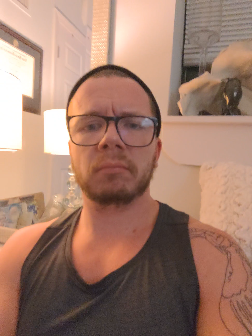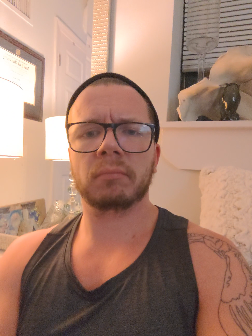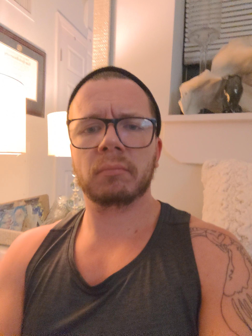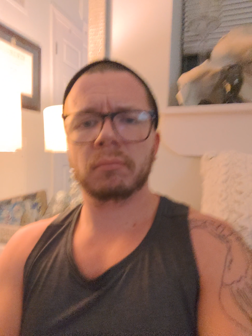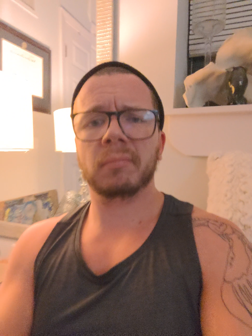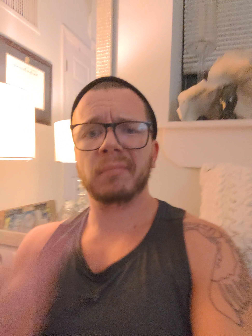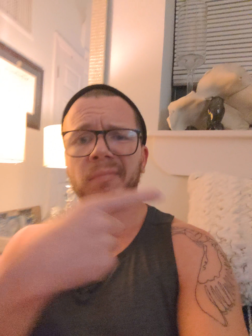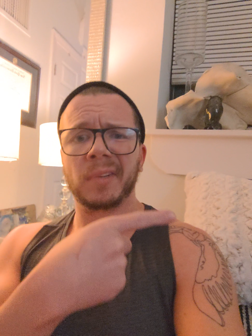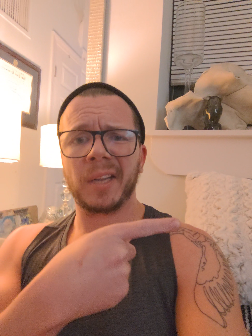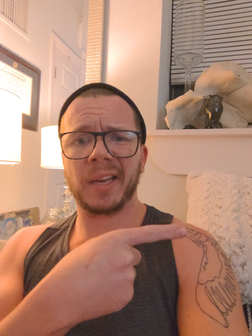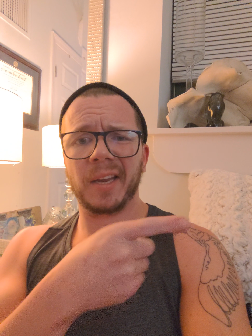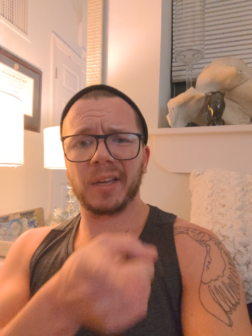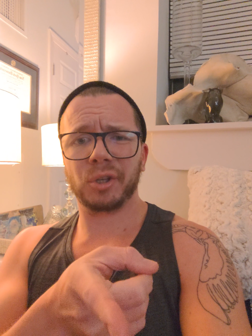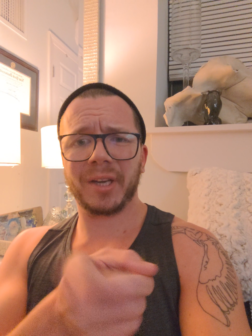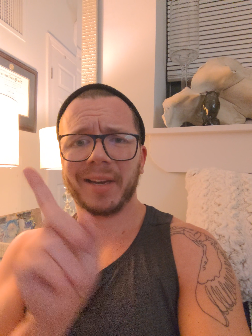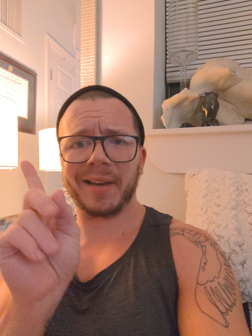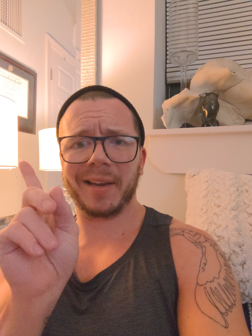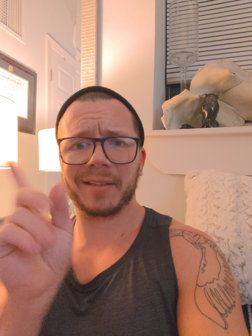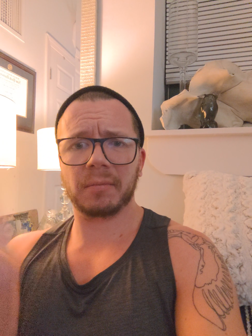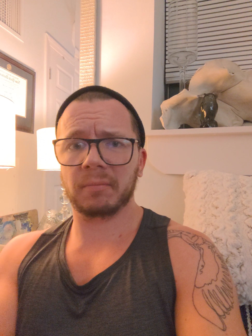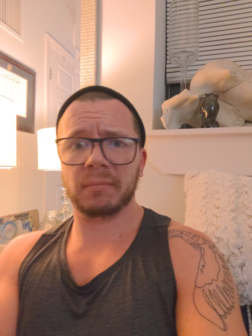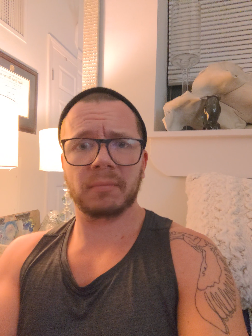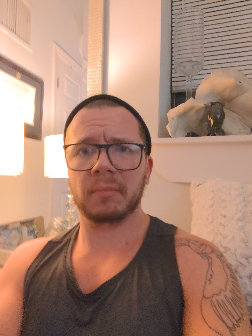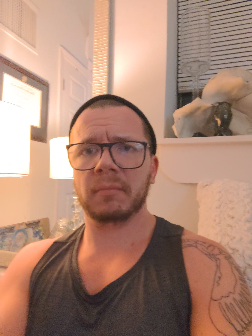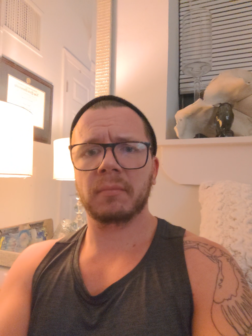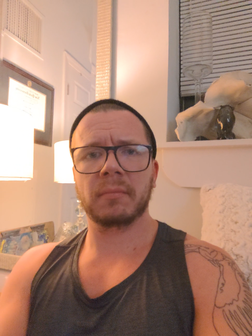he/she/it